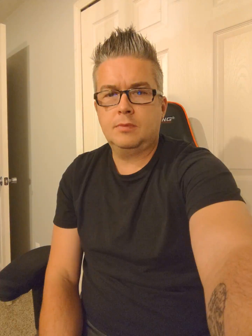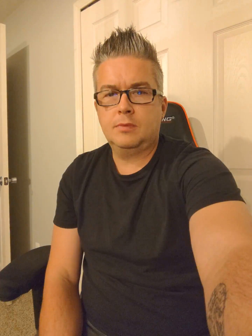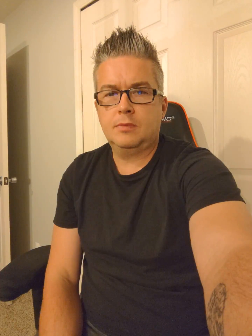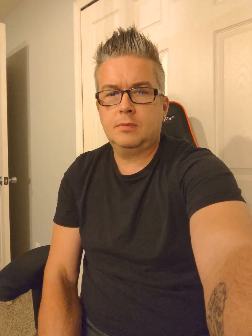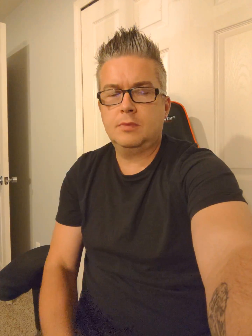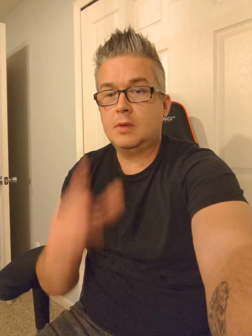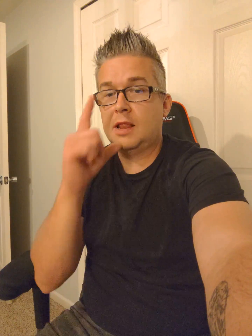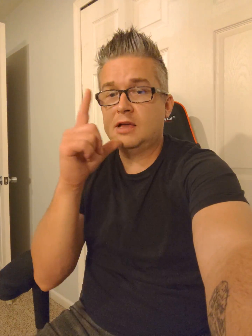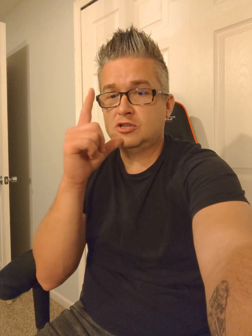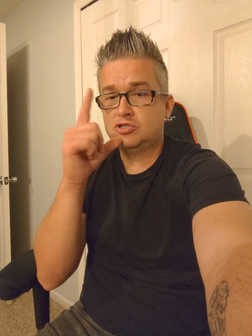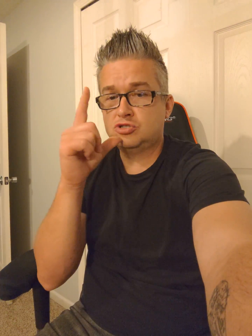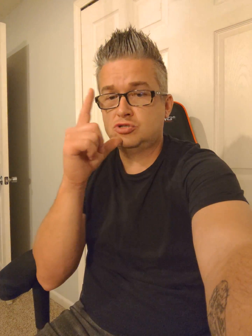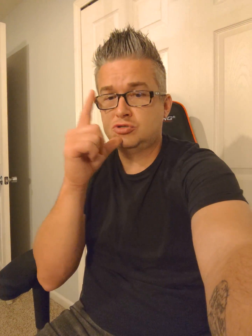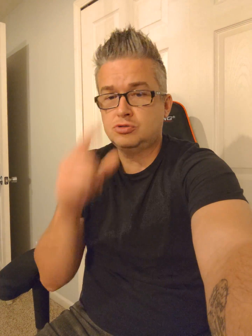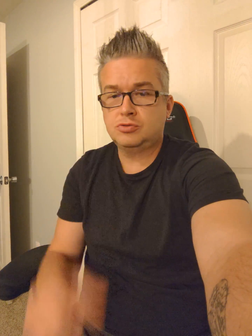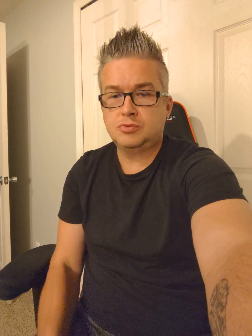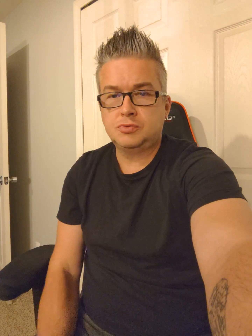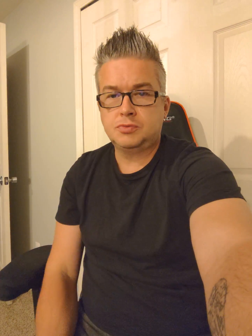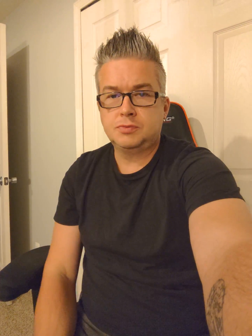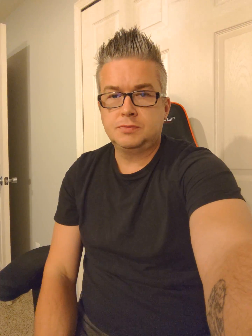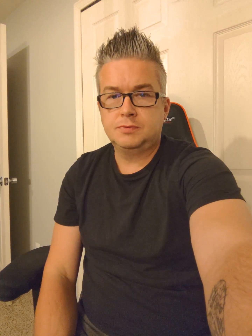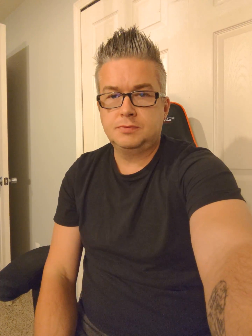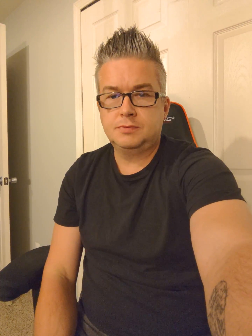lunch